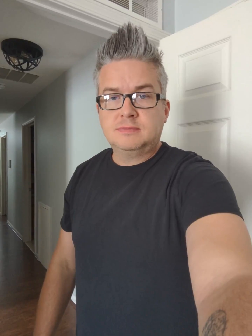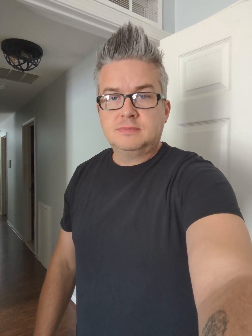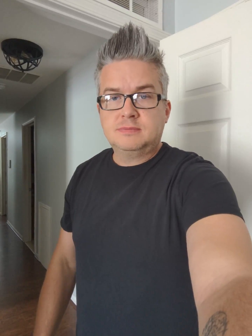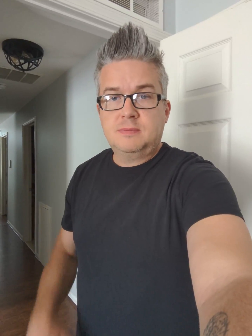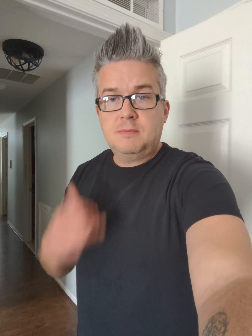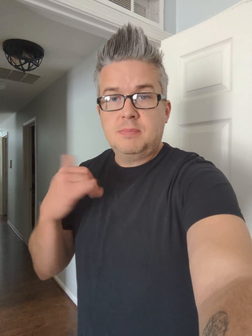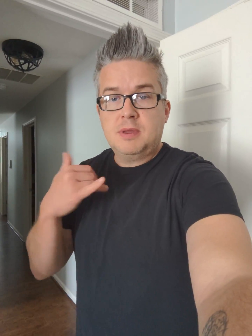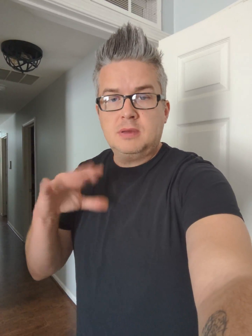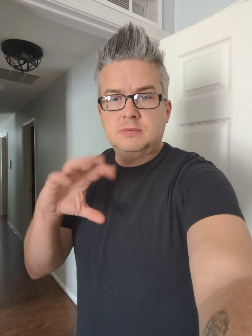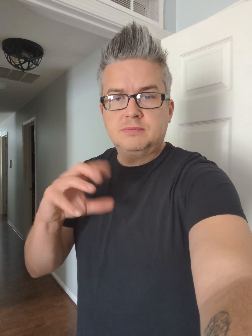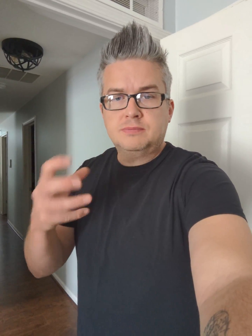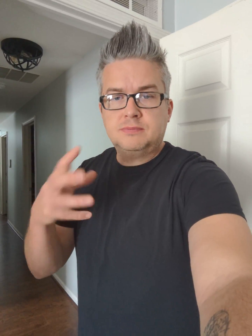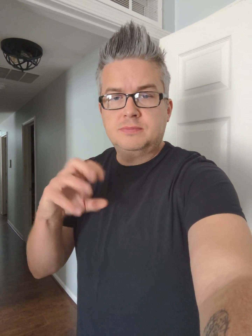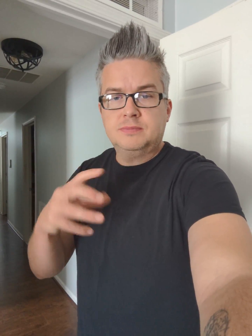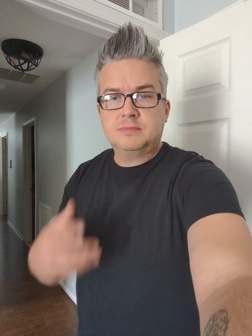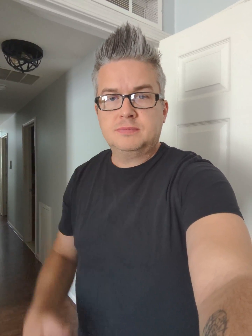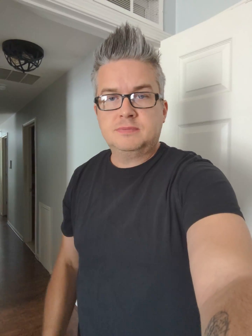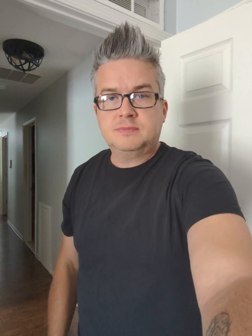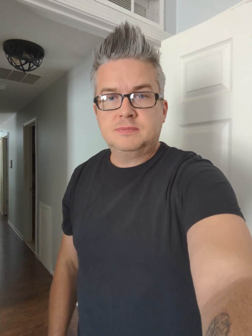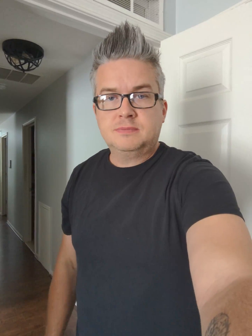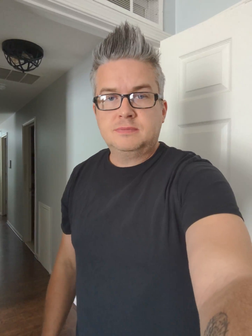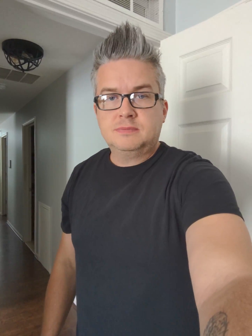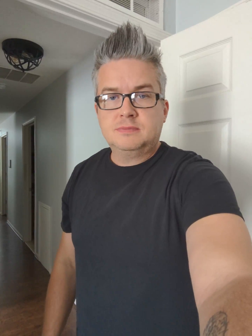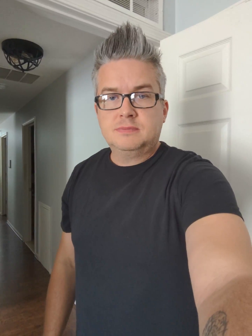play dough